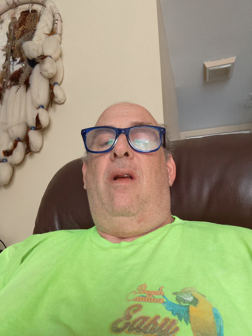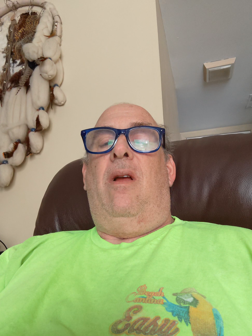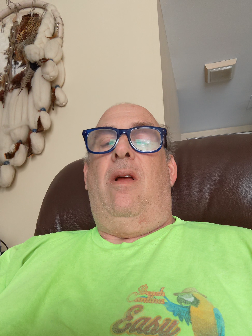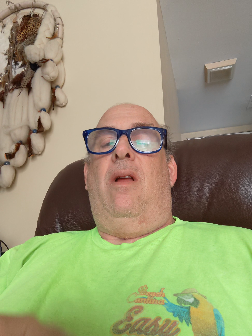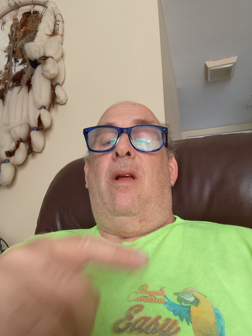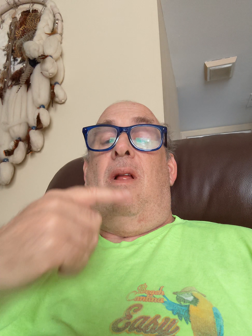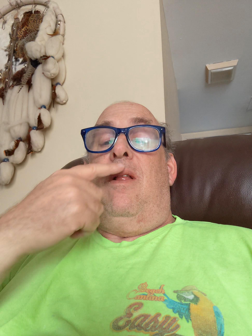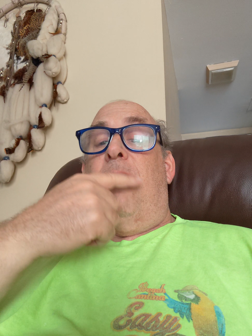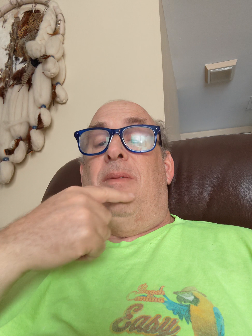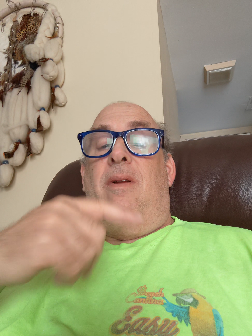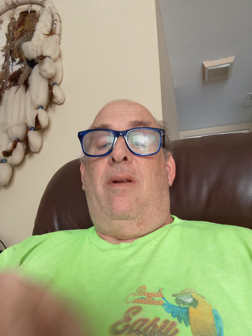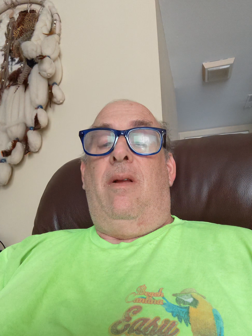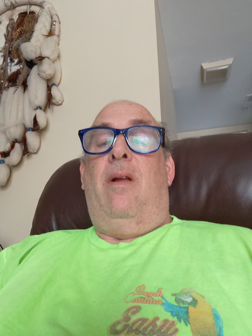lips